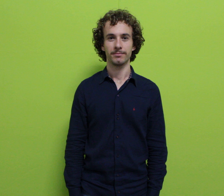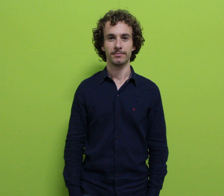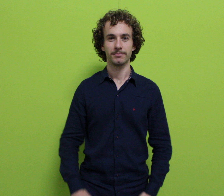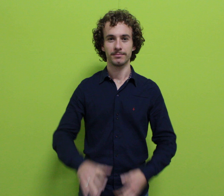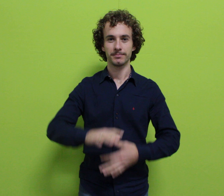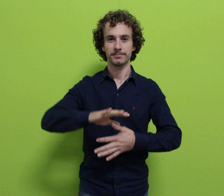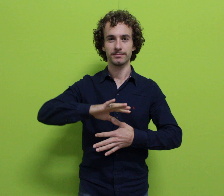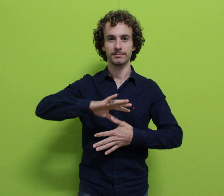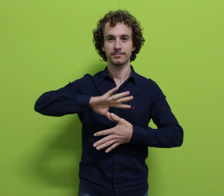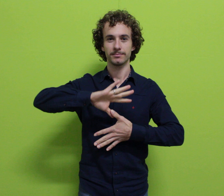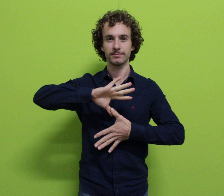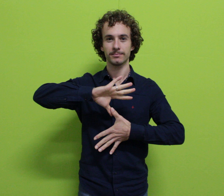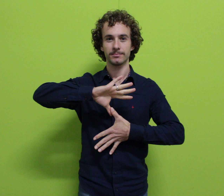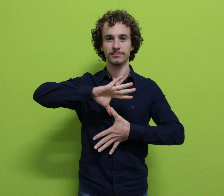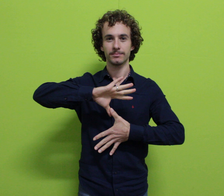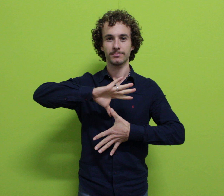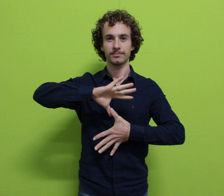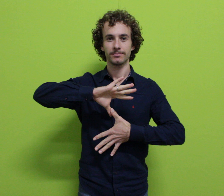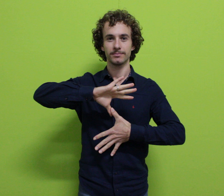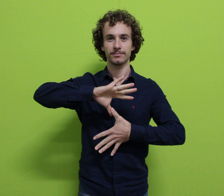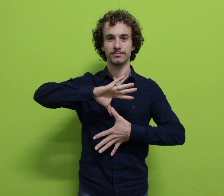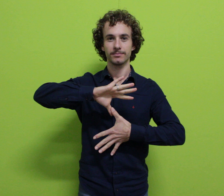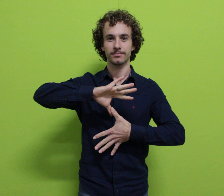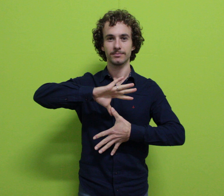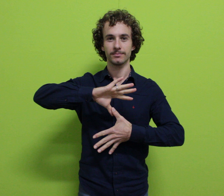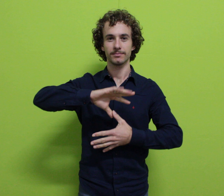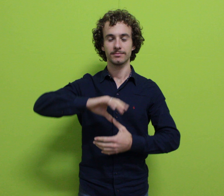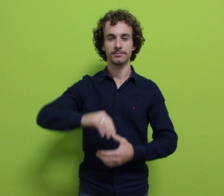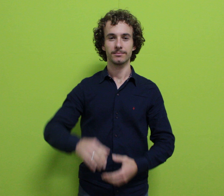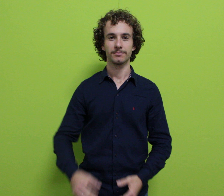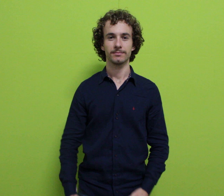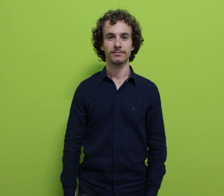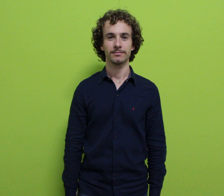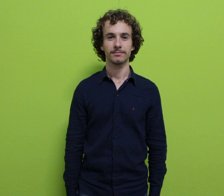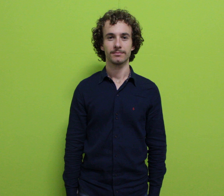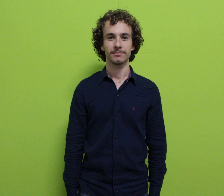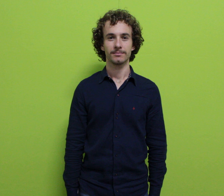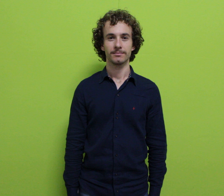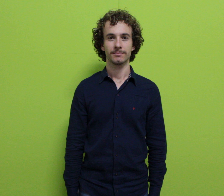América